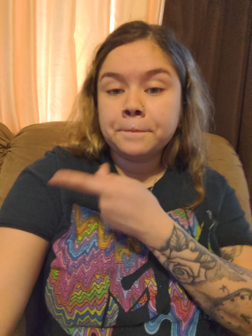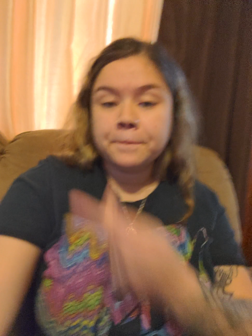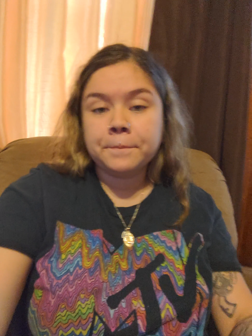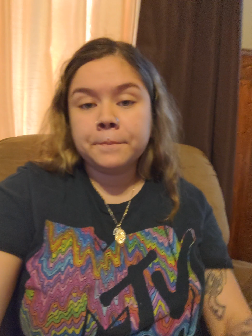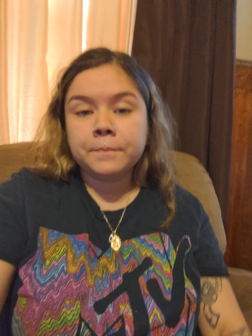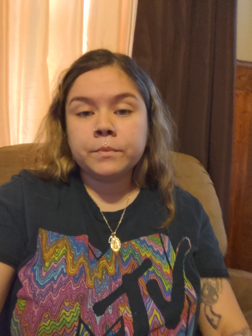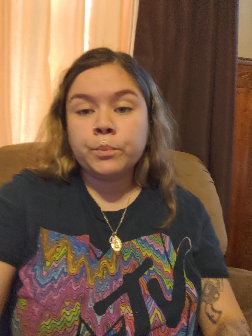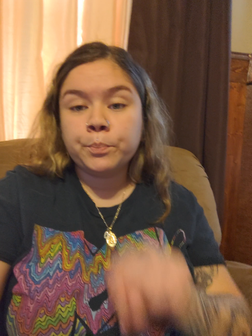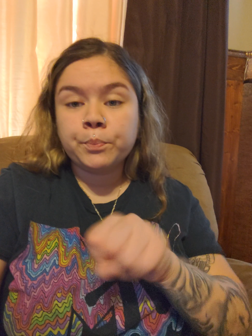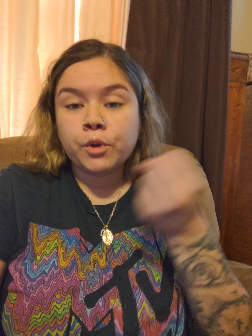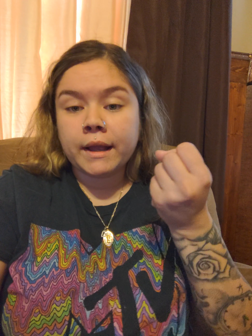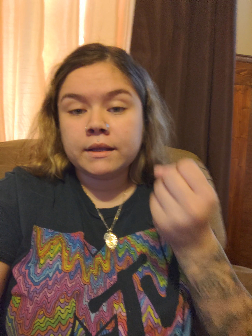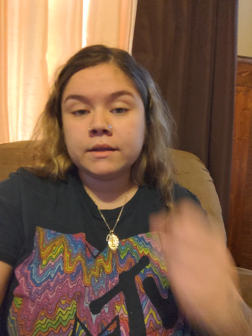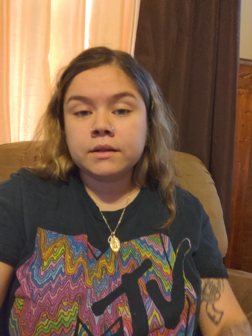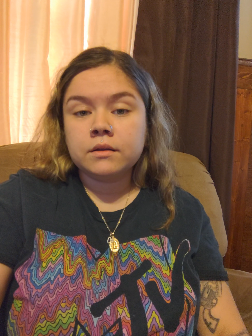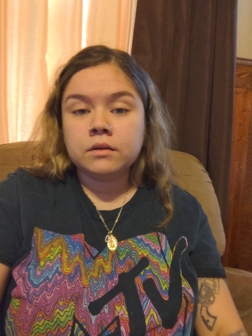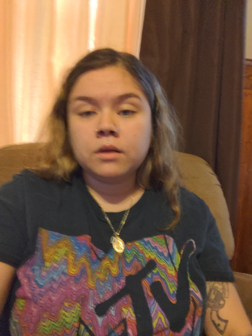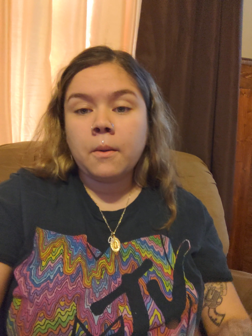break